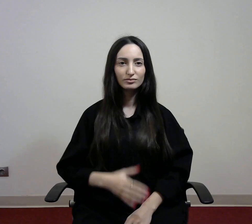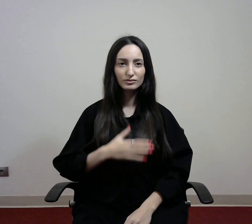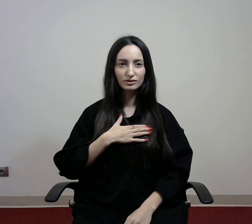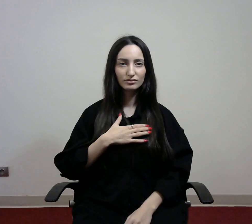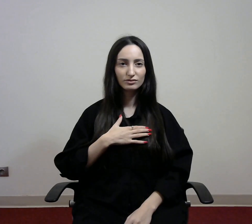mən